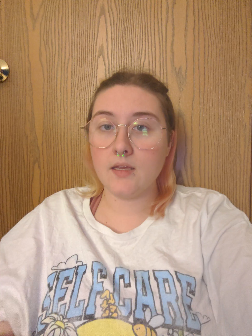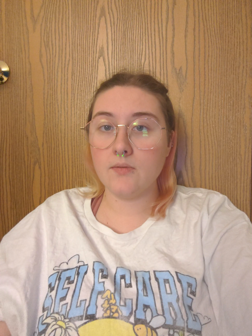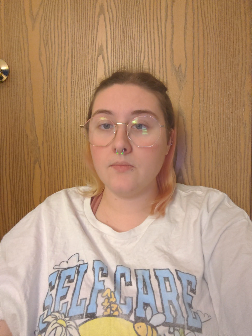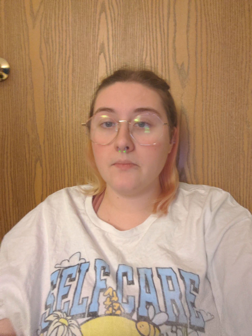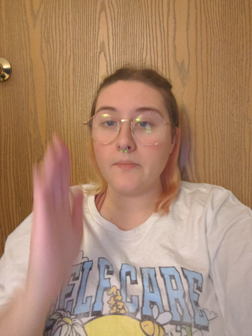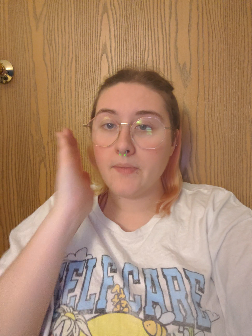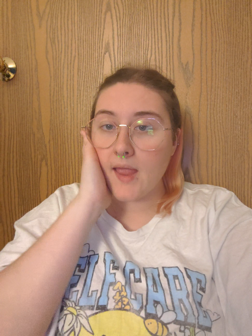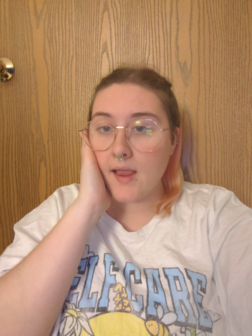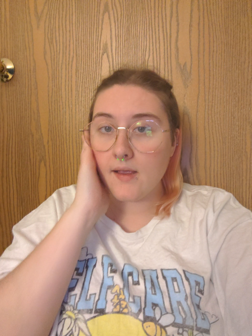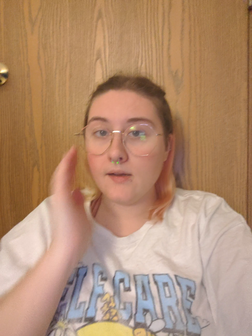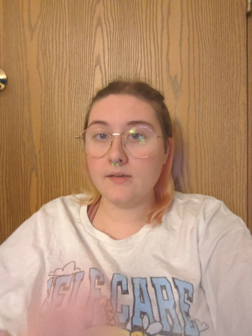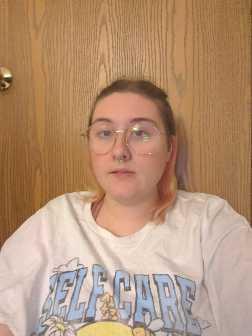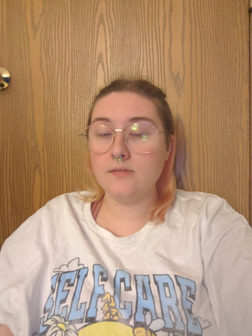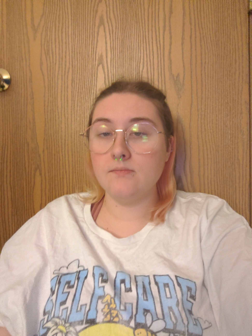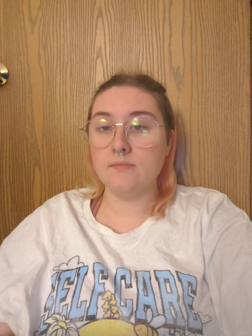bed